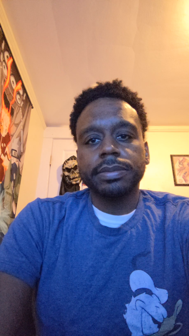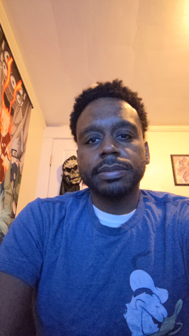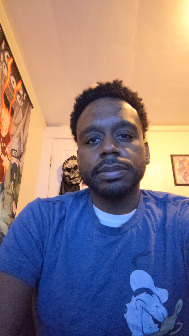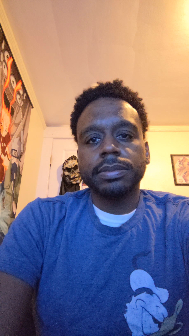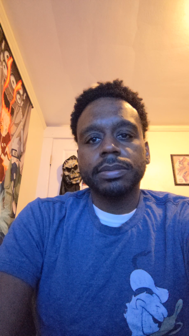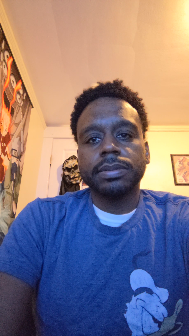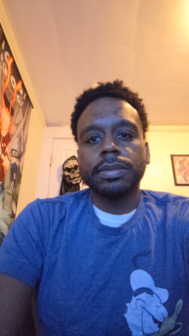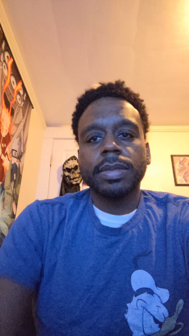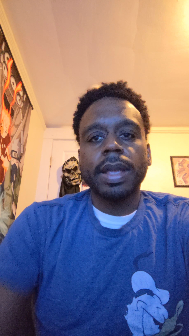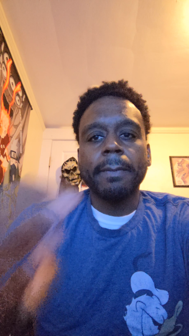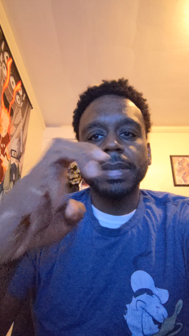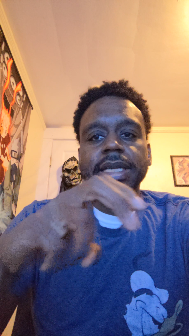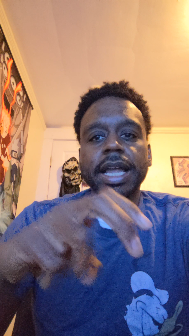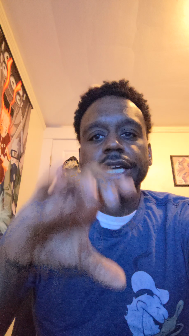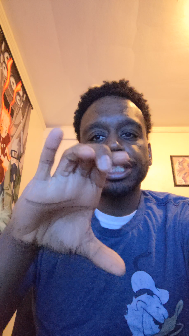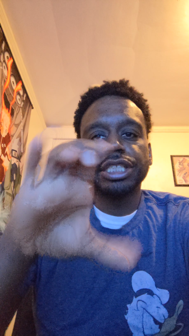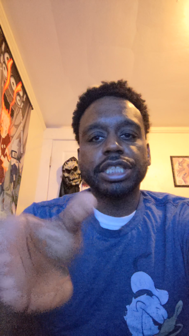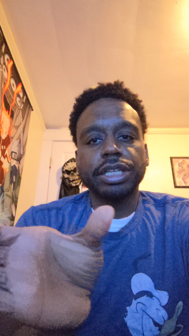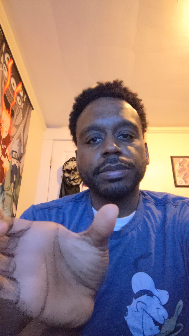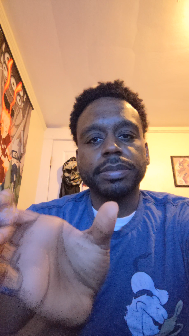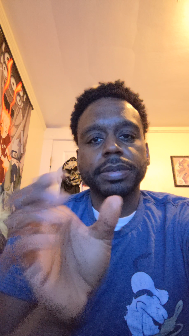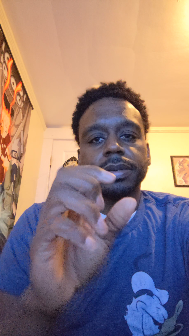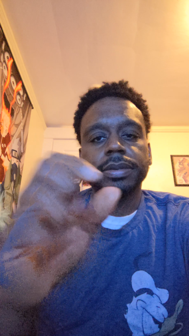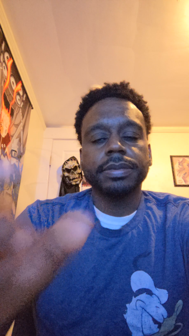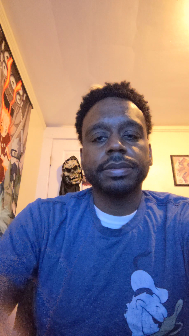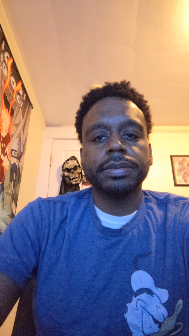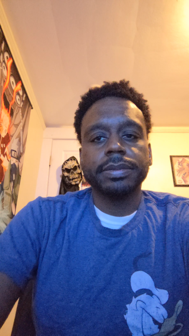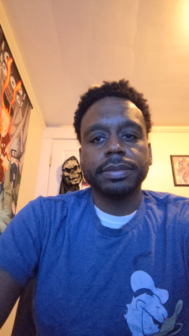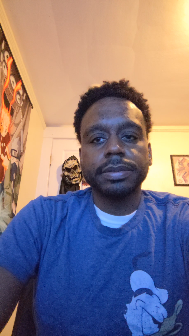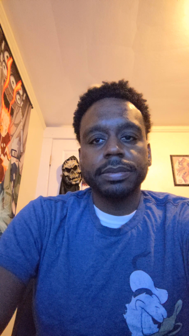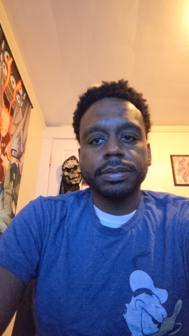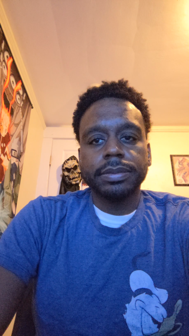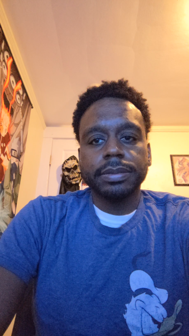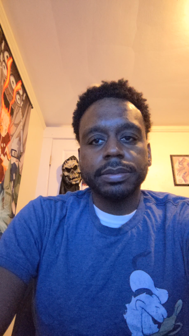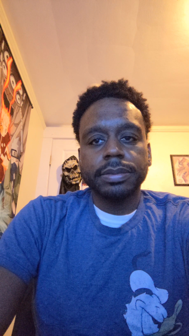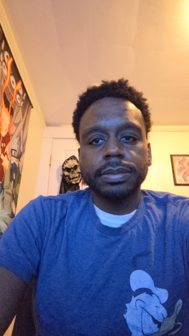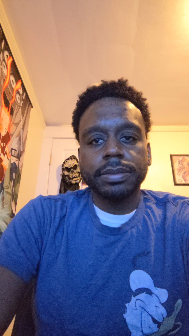potato chip